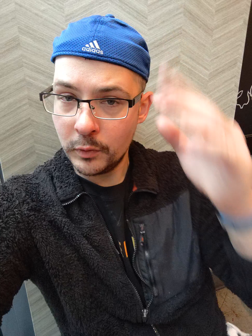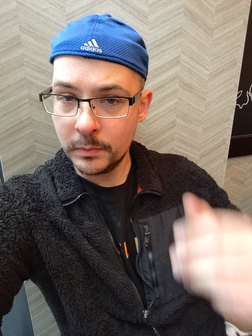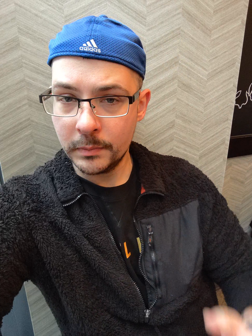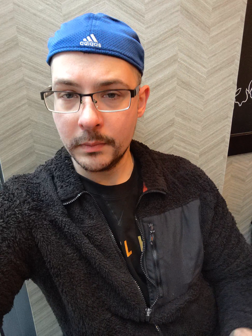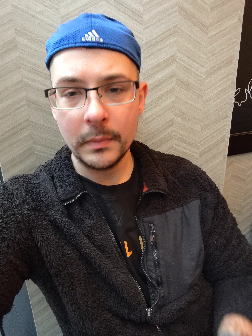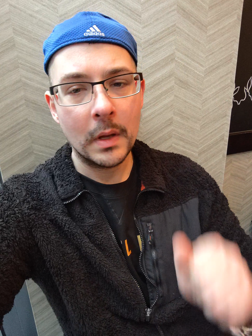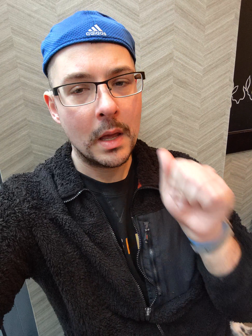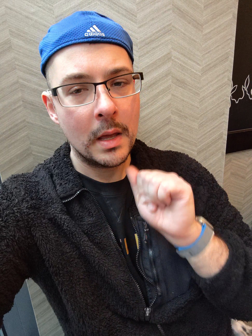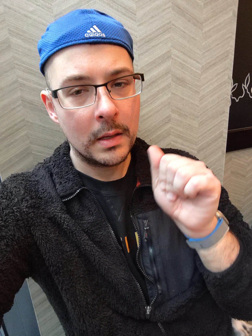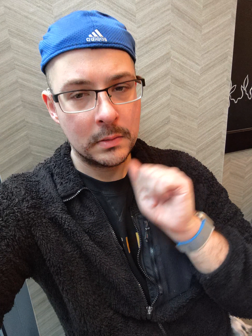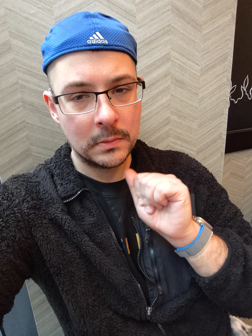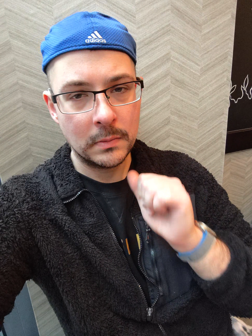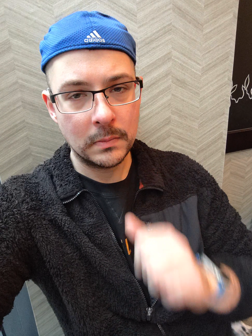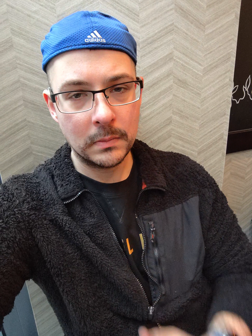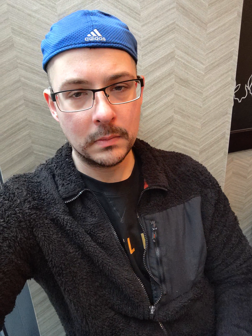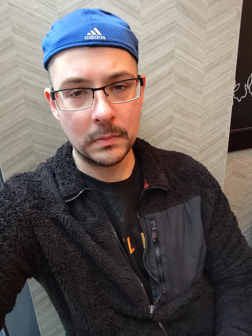aunt